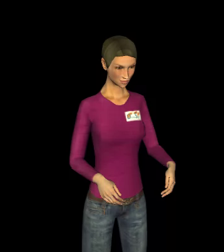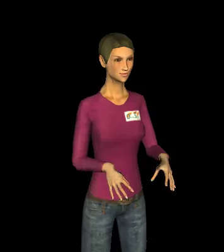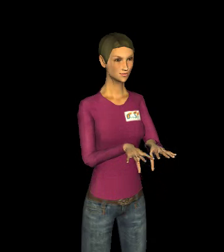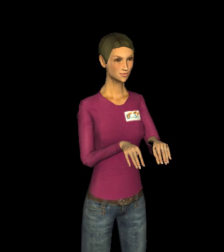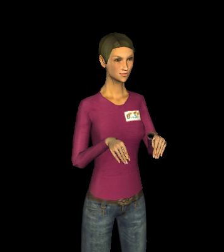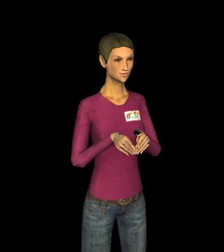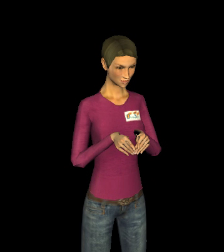عائلة